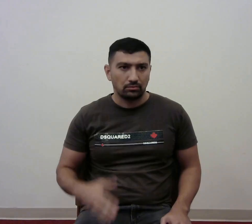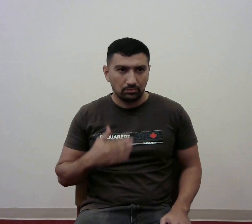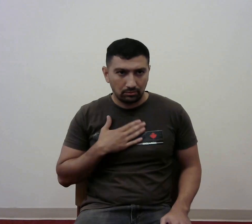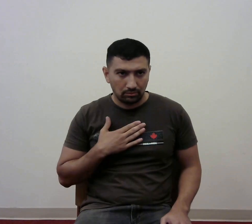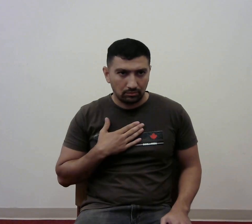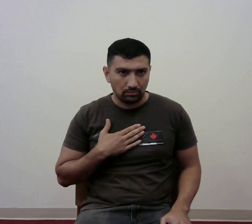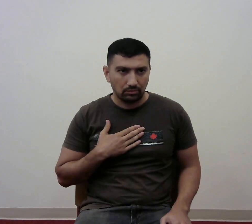mən